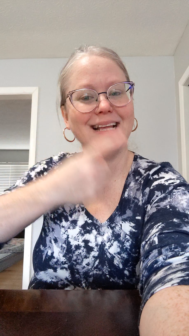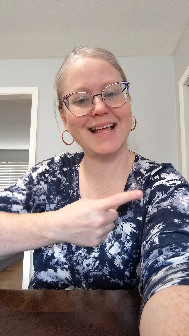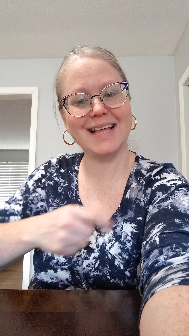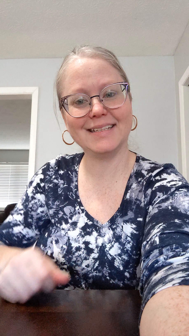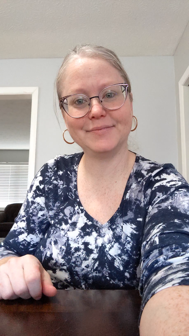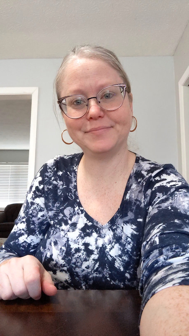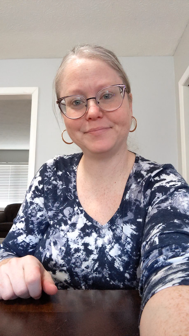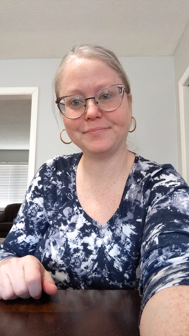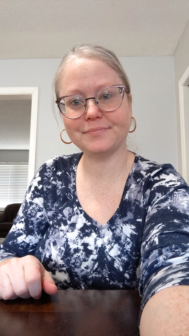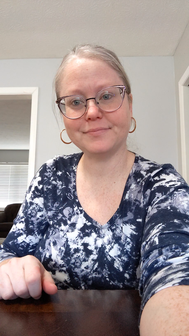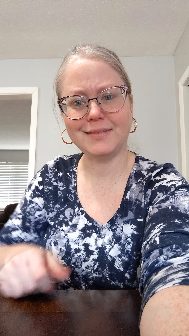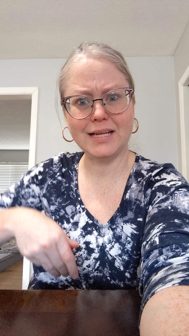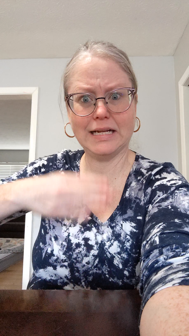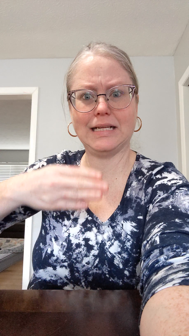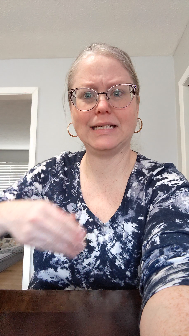kick